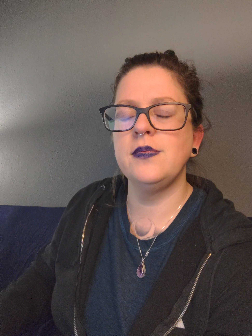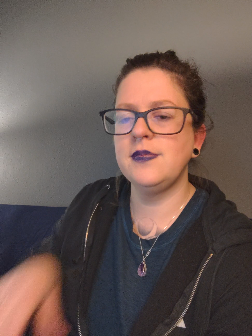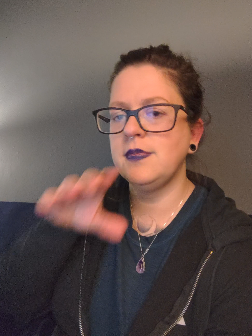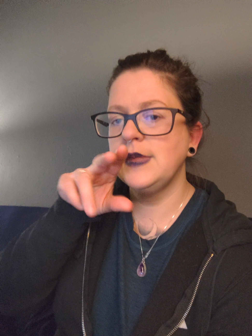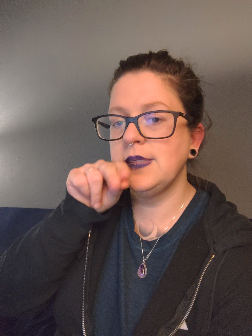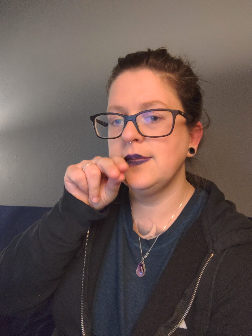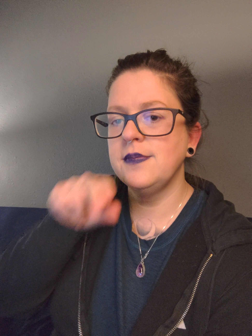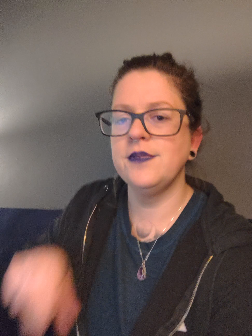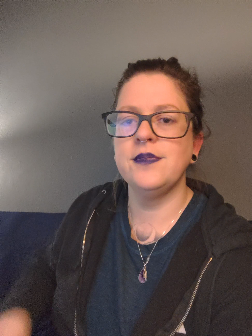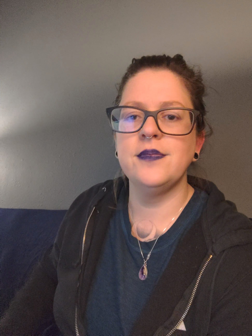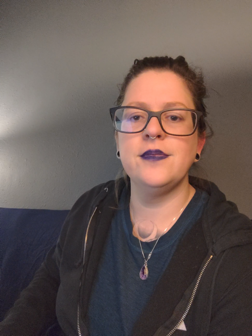duck